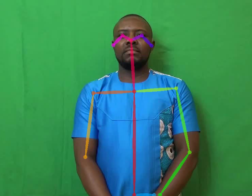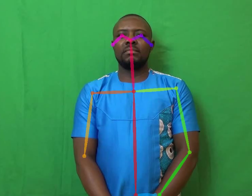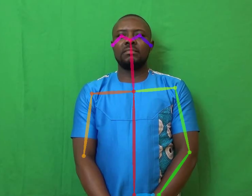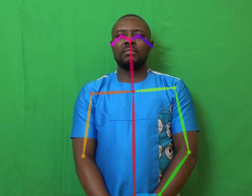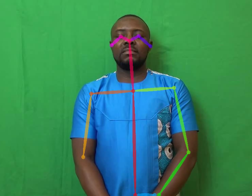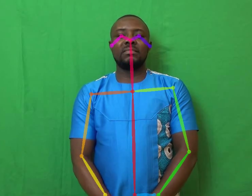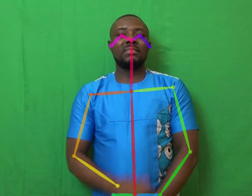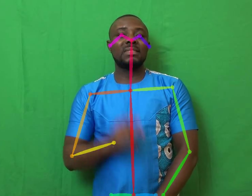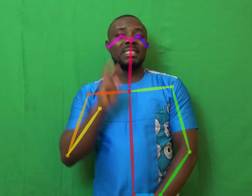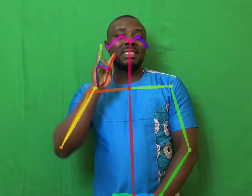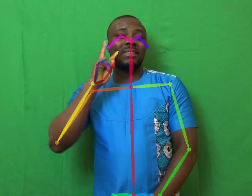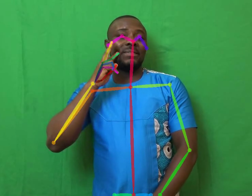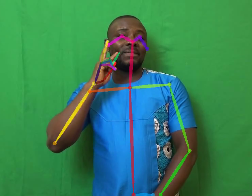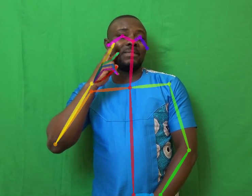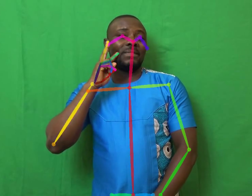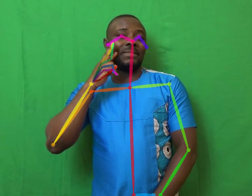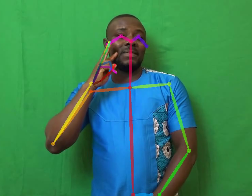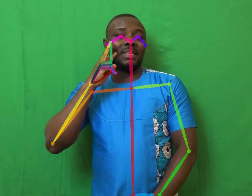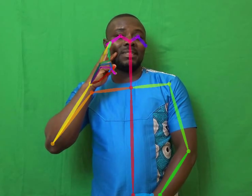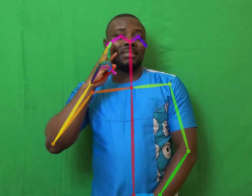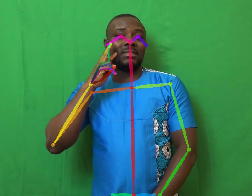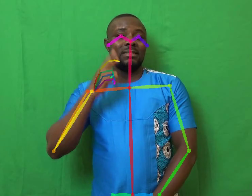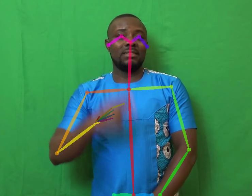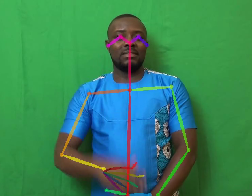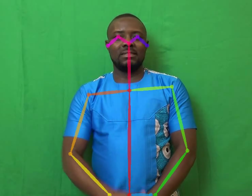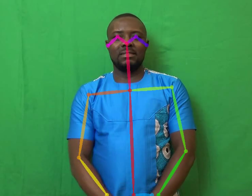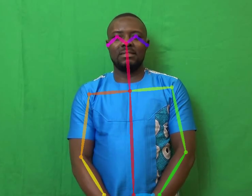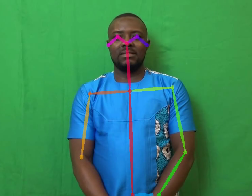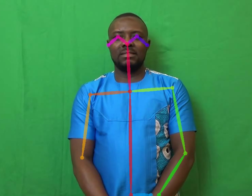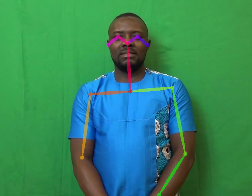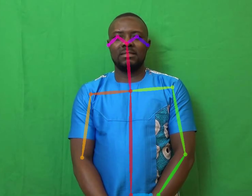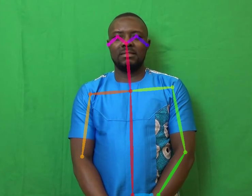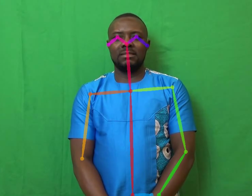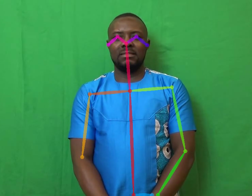vegetable